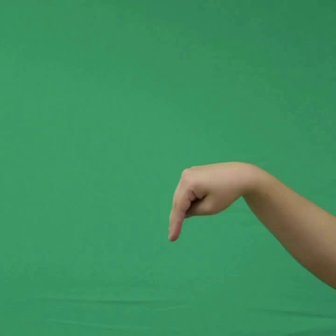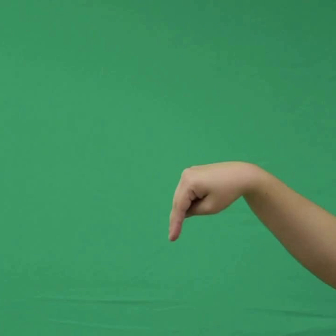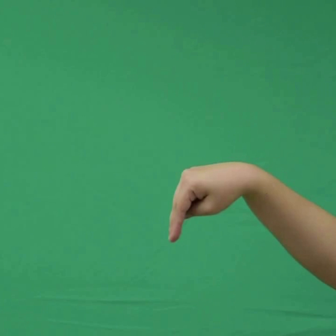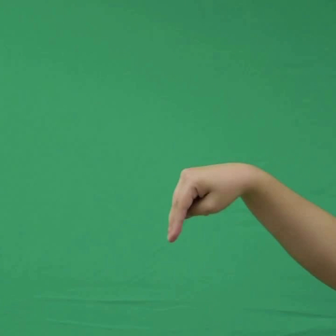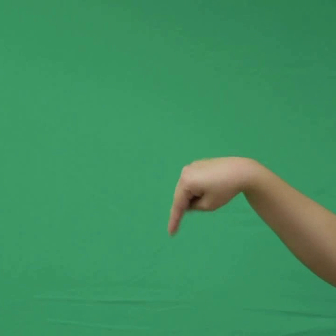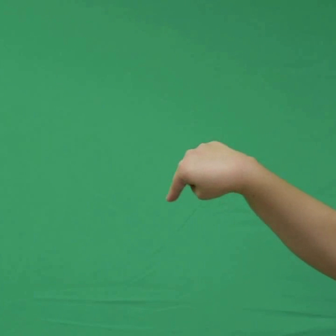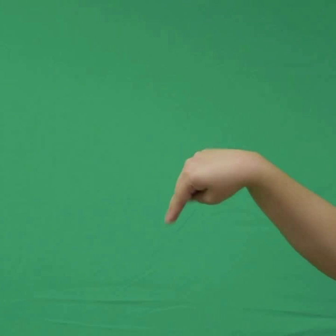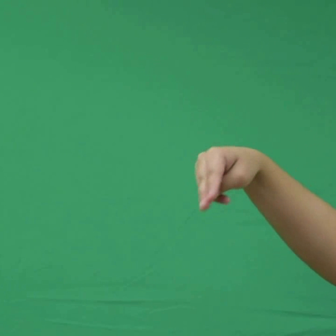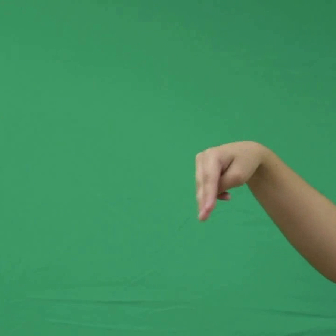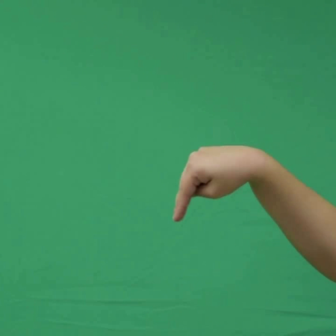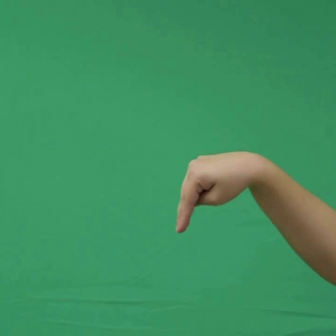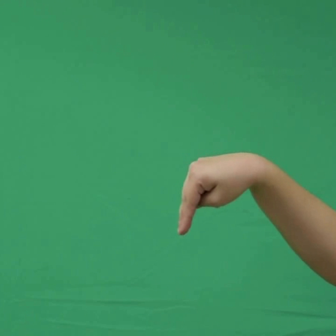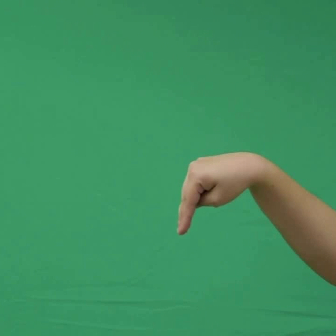Ñ